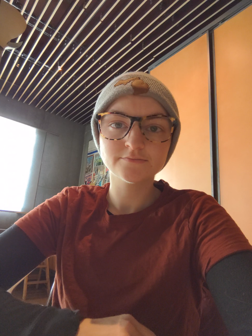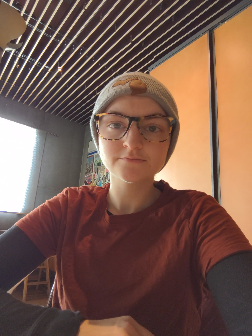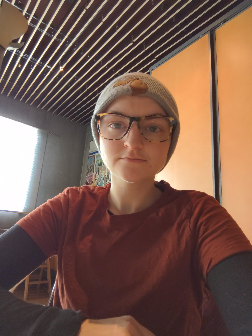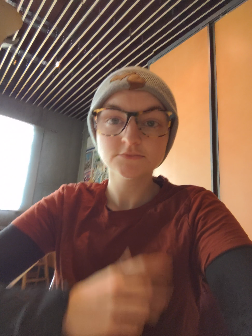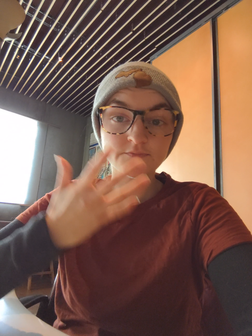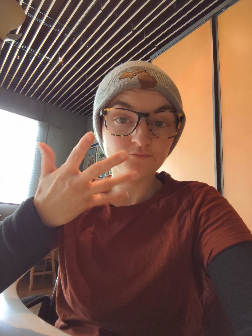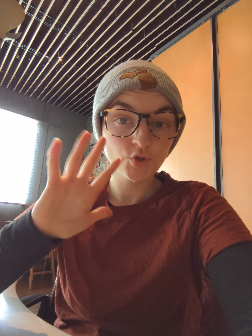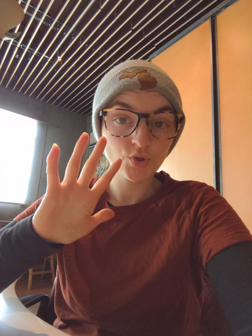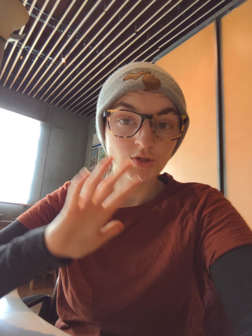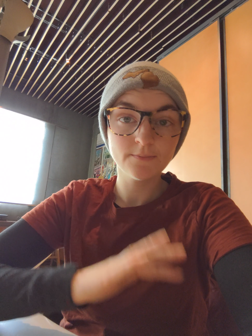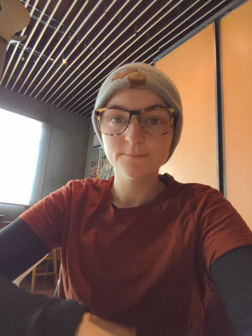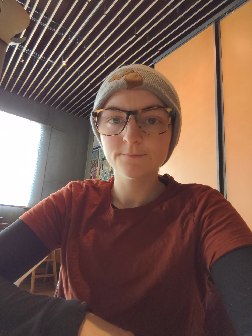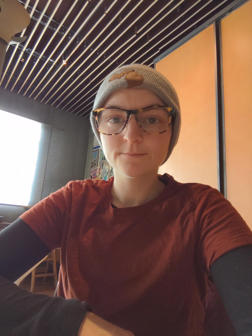finish